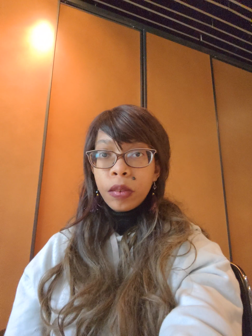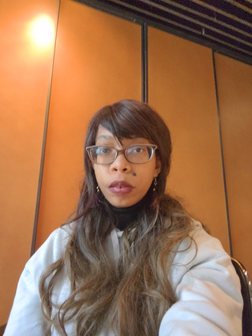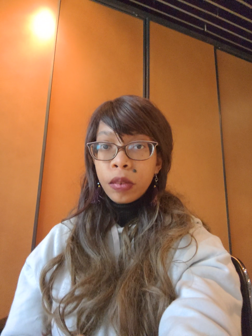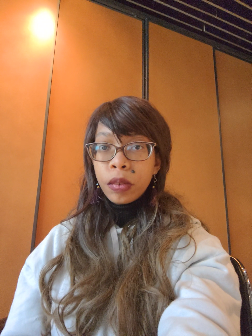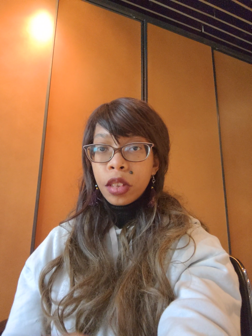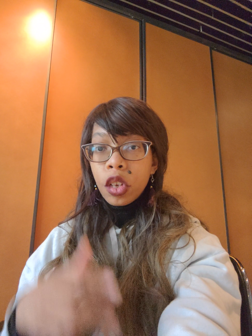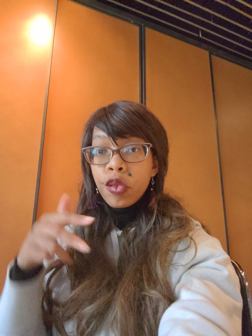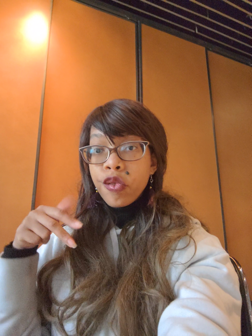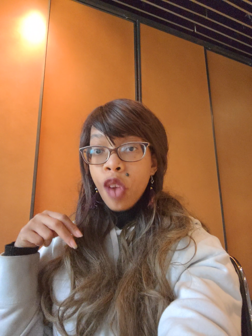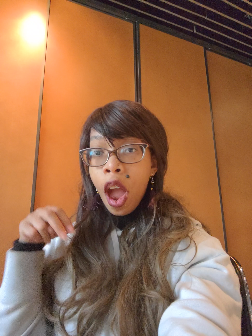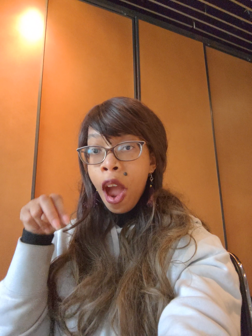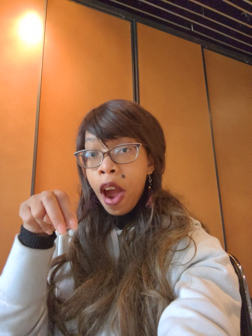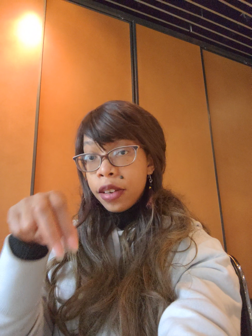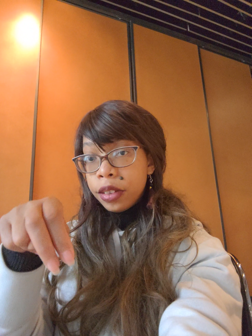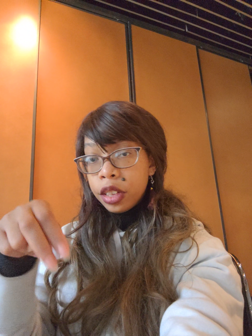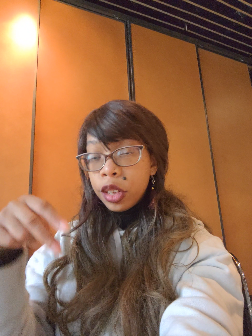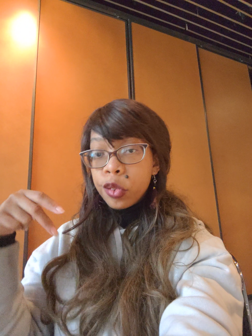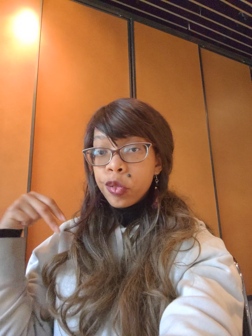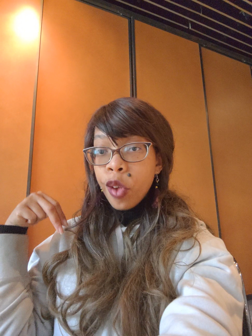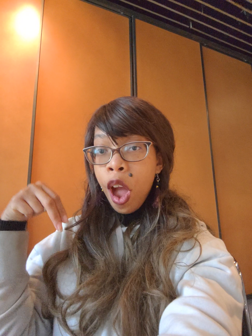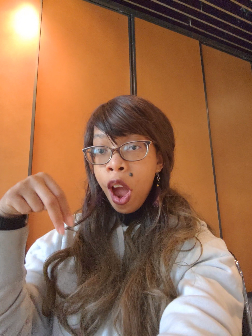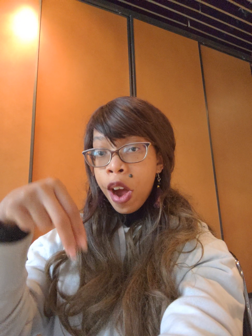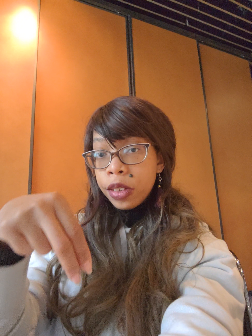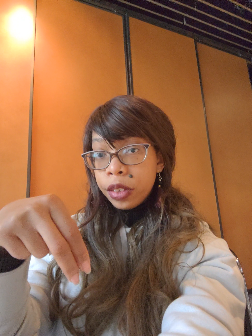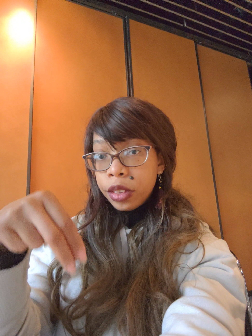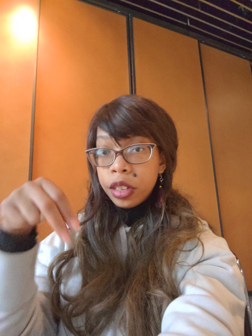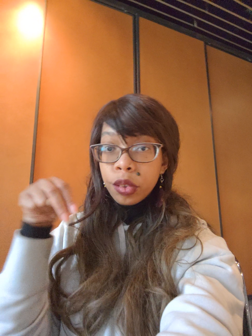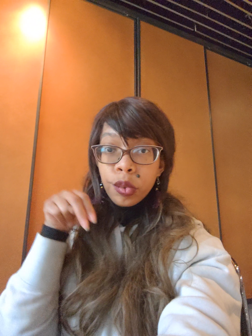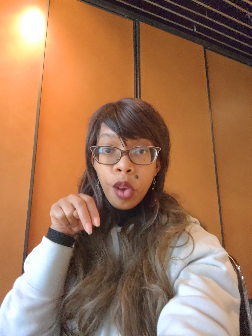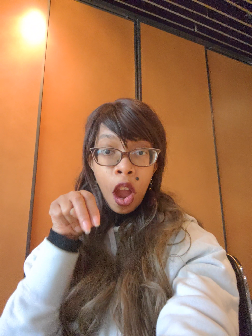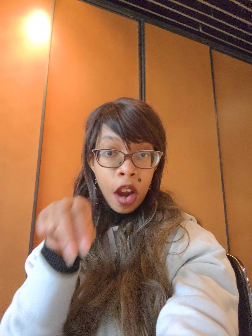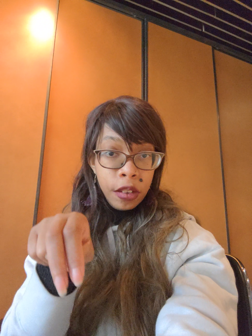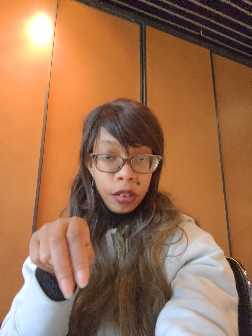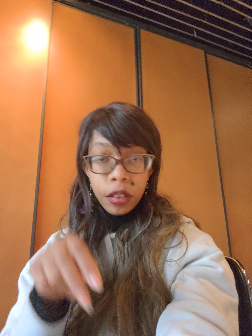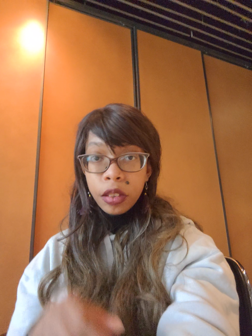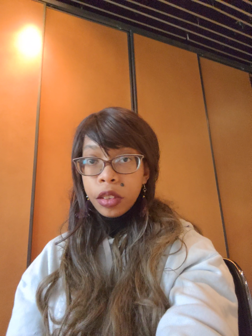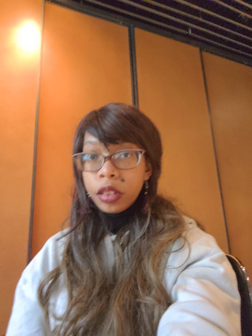ride